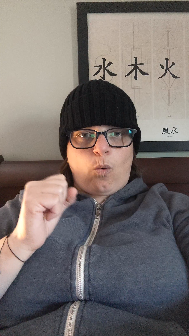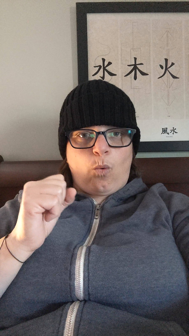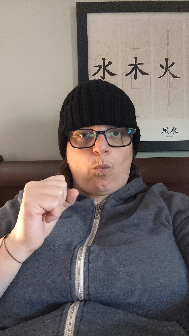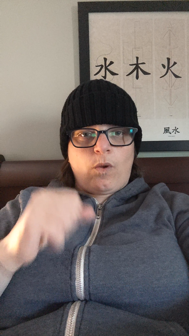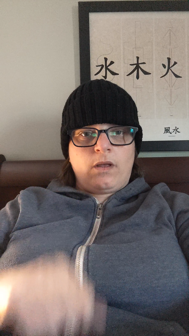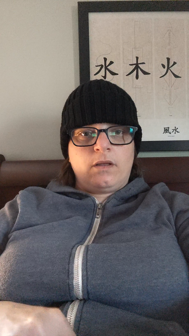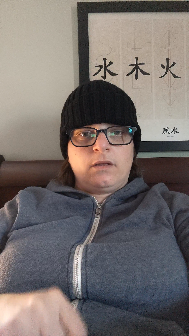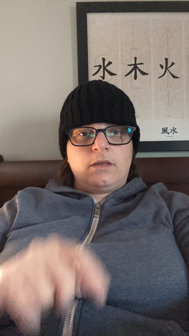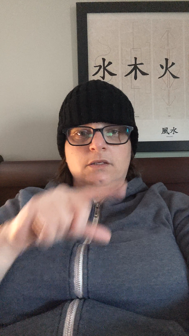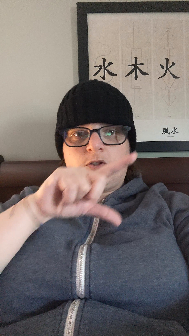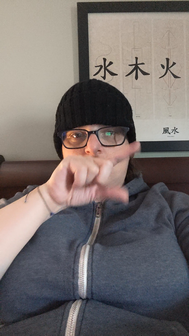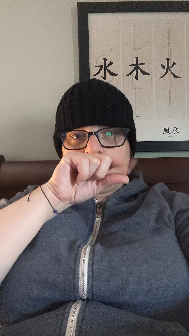chicken